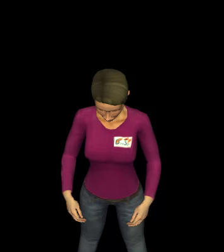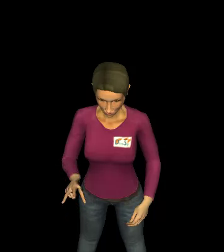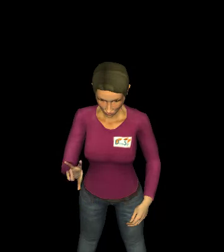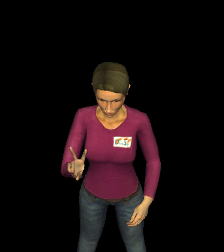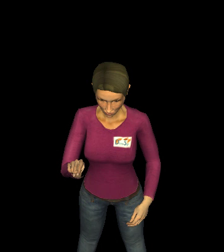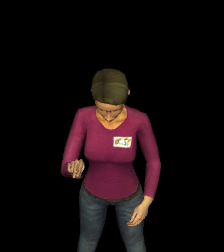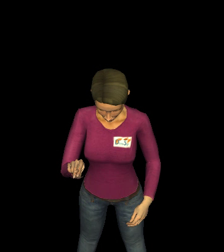30